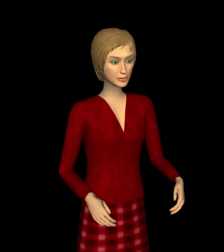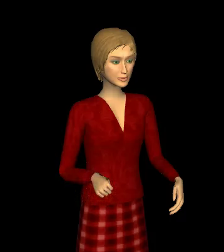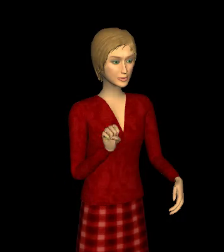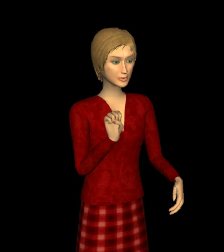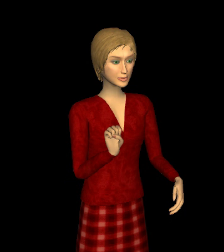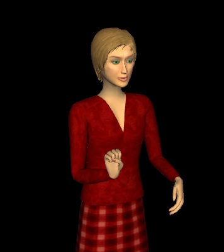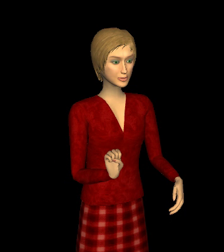جنوب